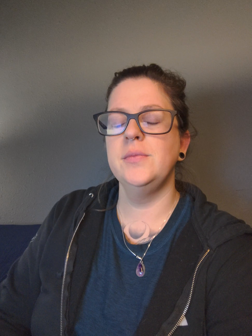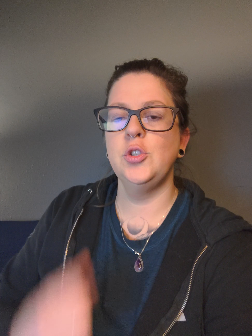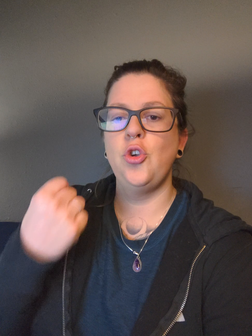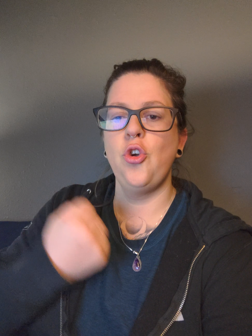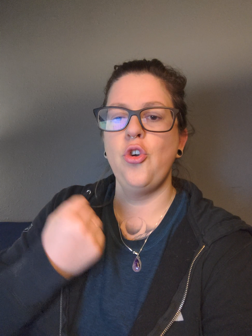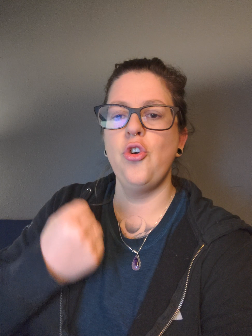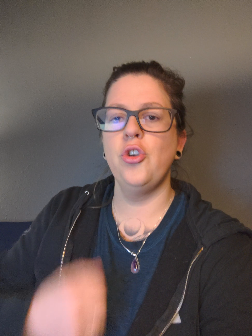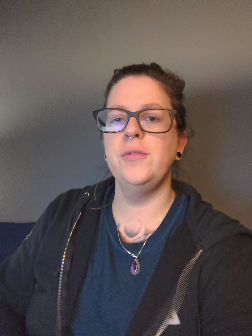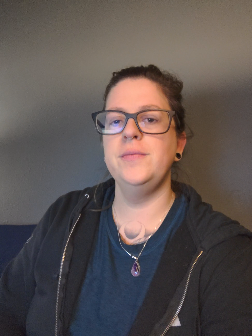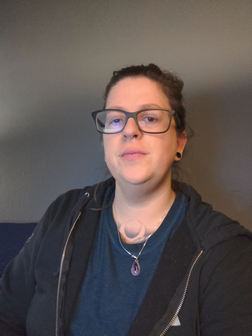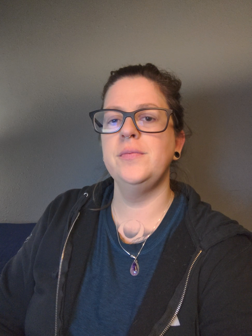car